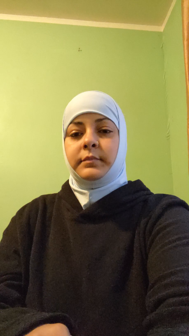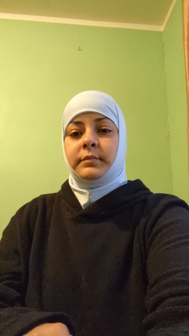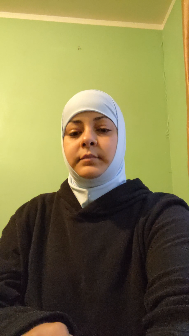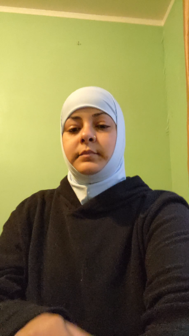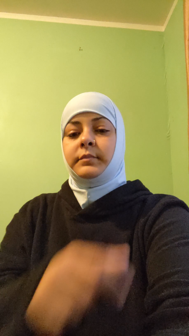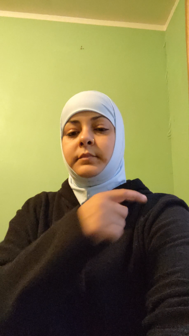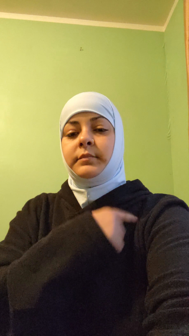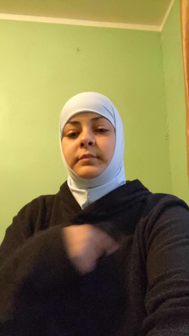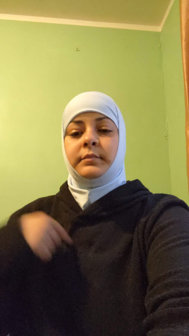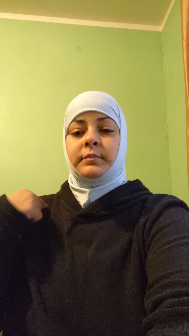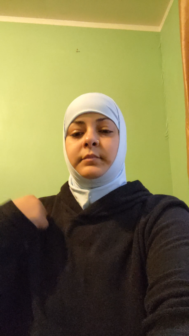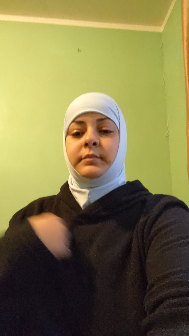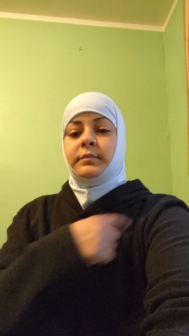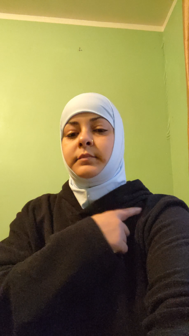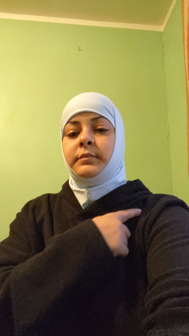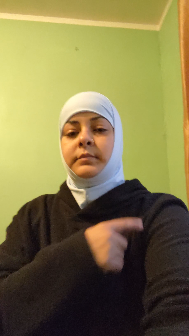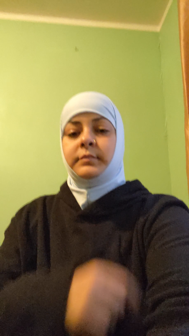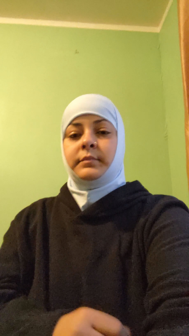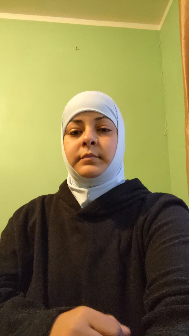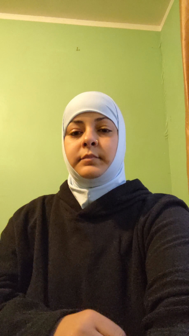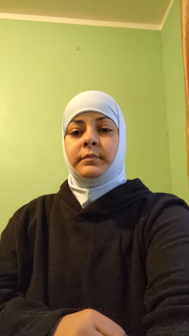bib